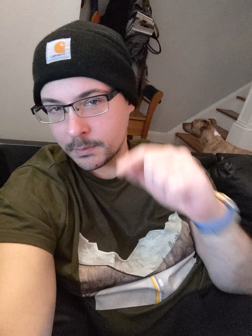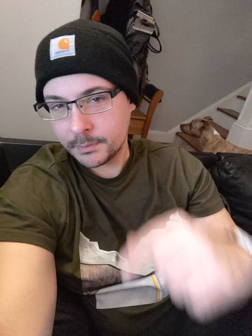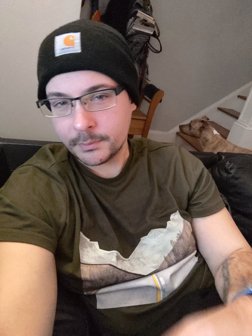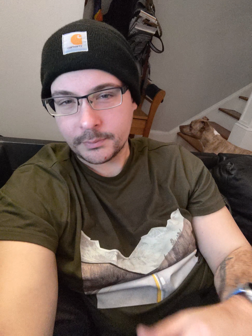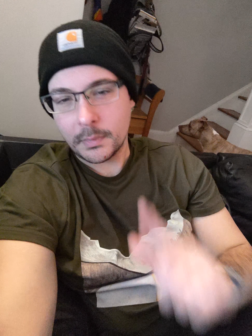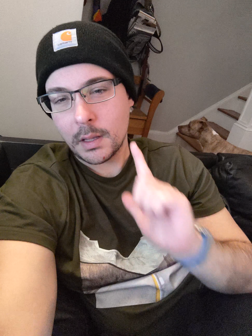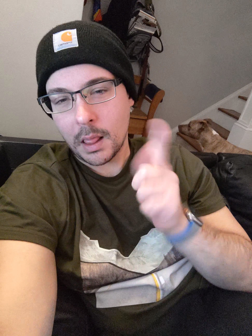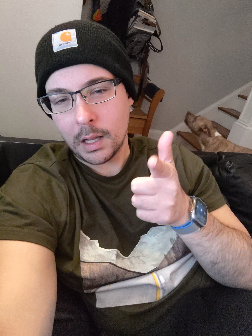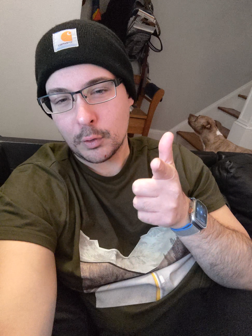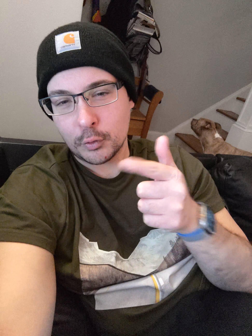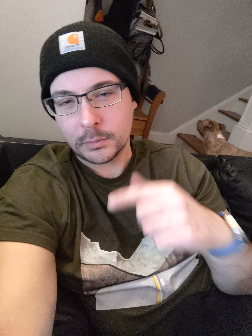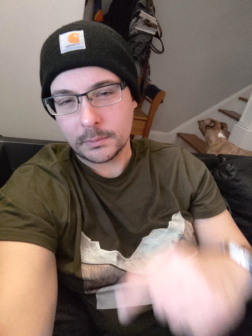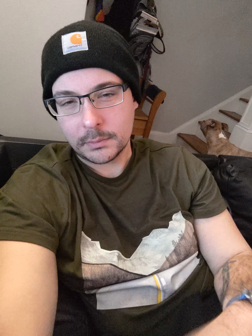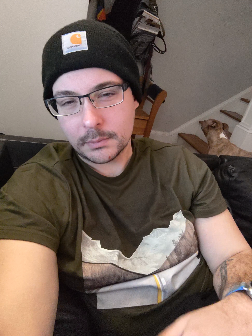later